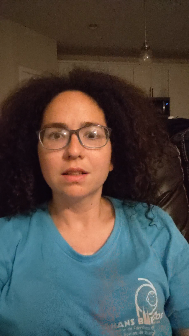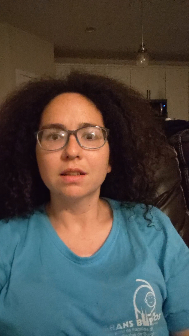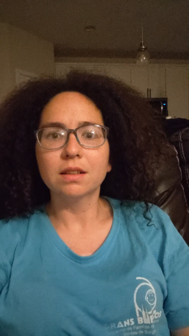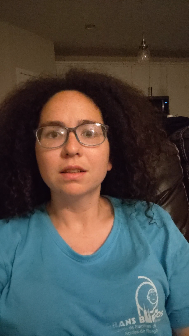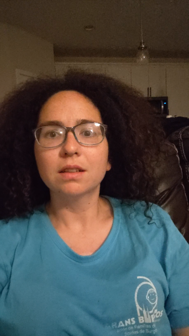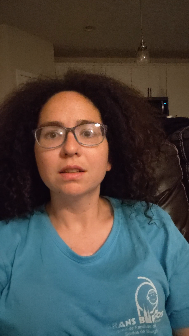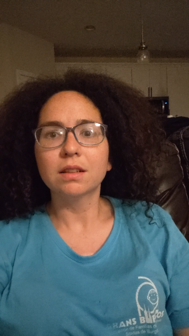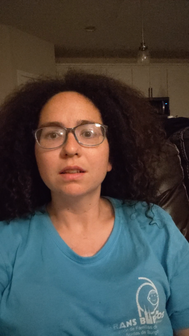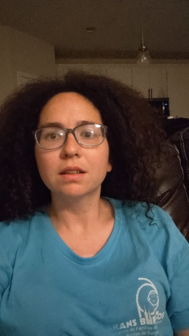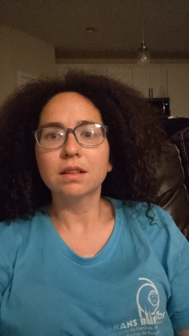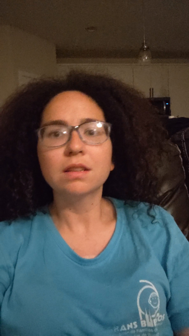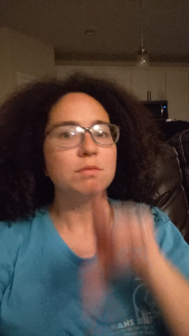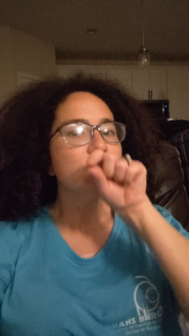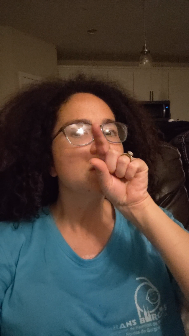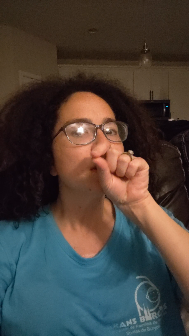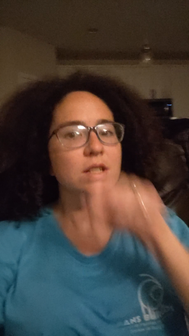chicken